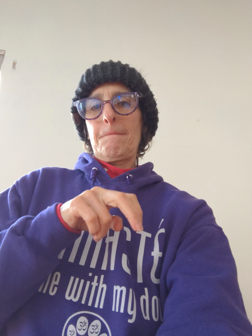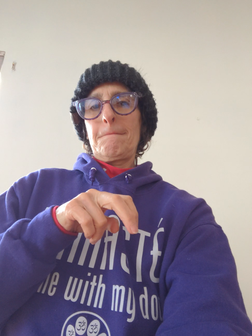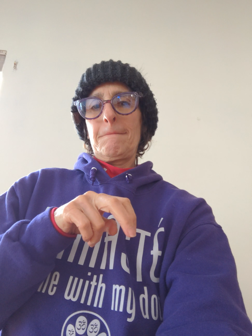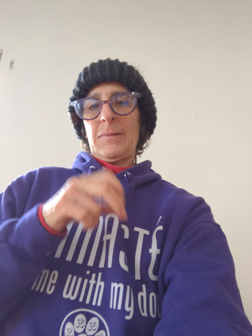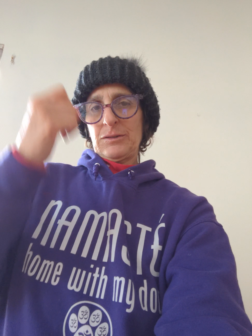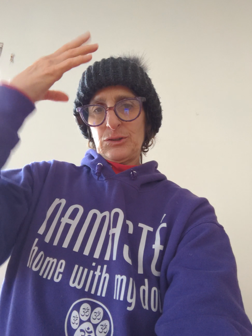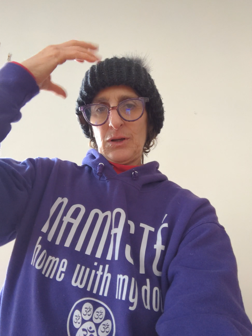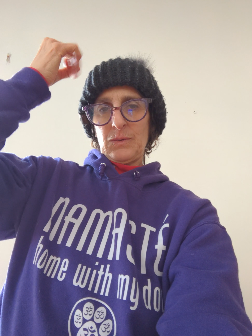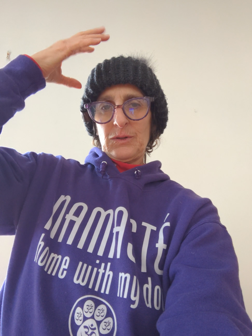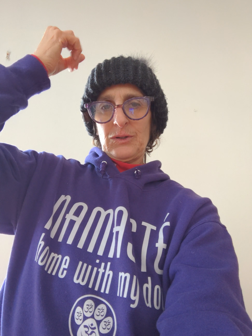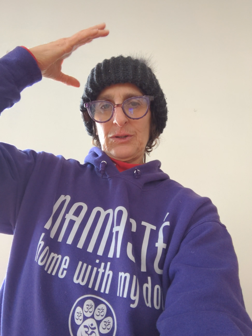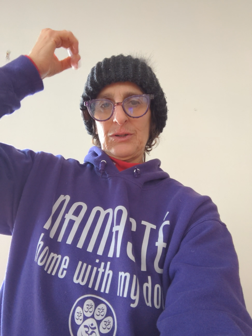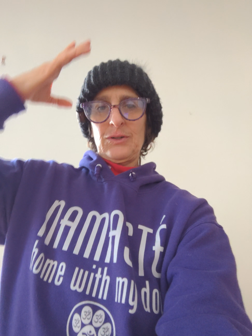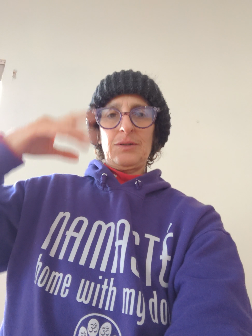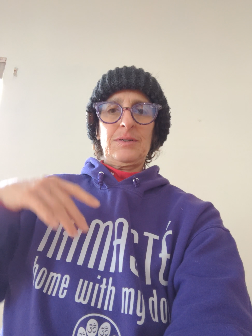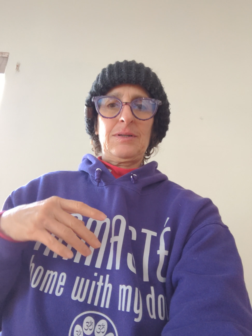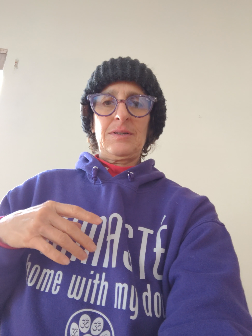shower